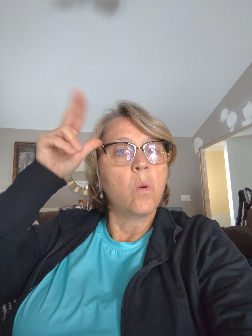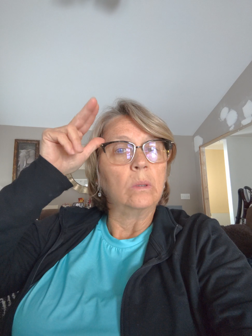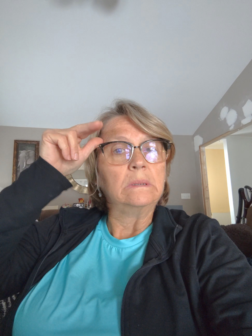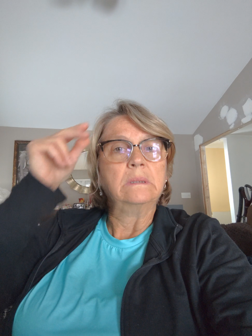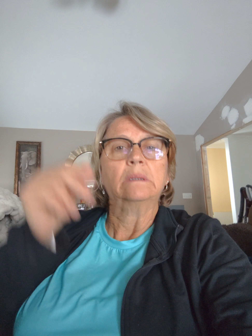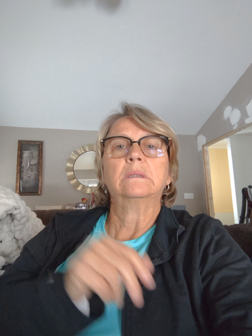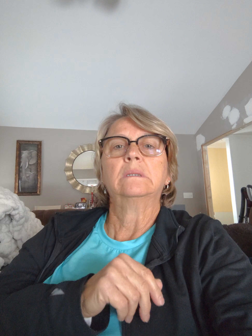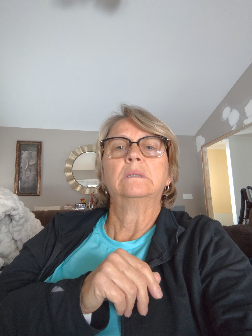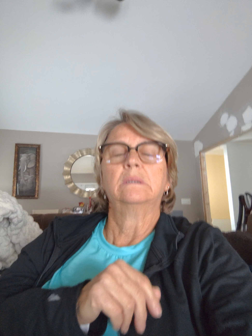horse